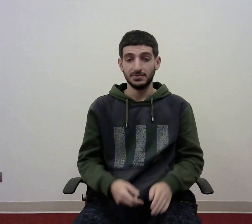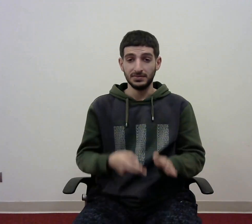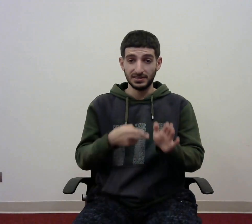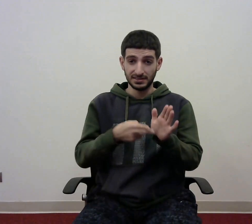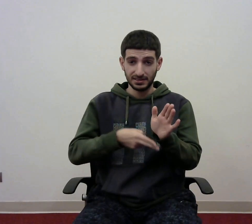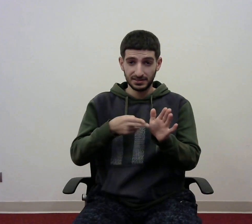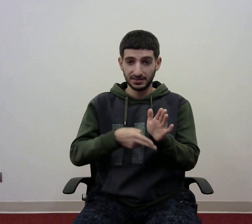qatar